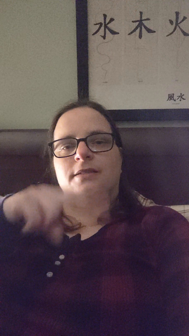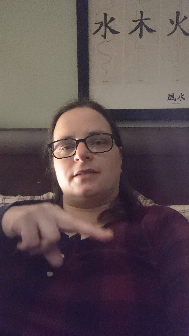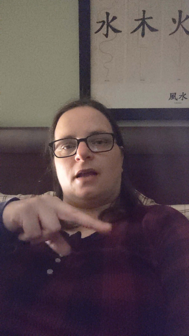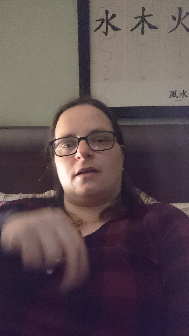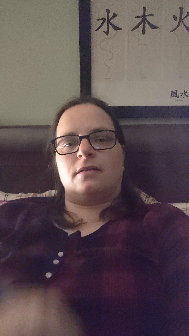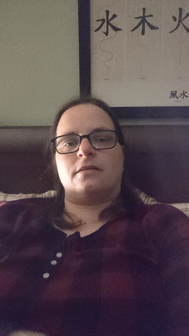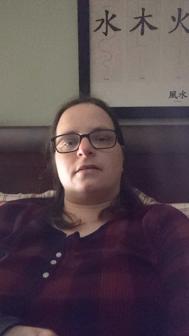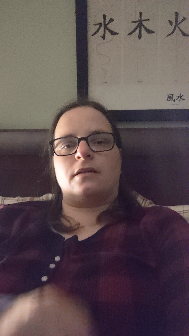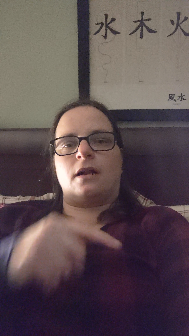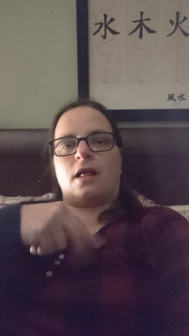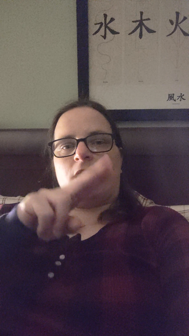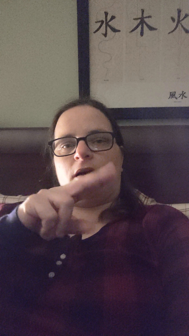lick